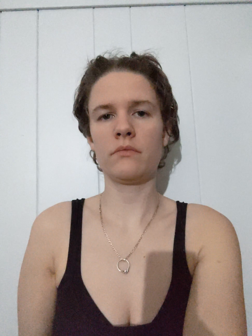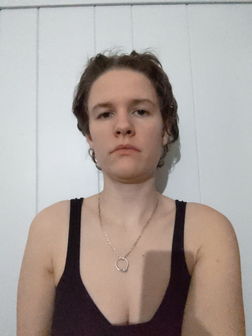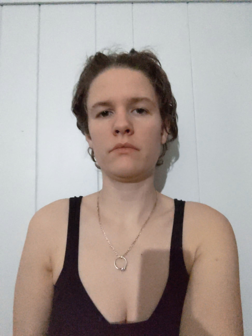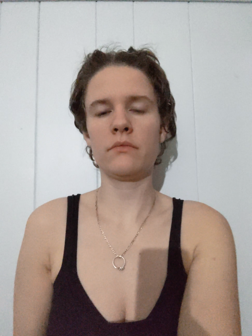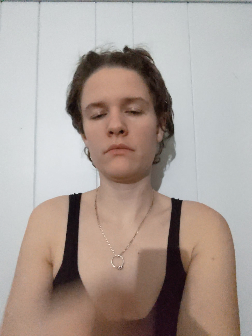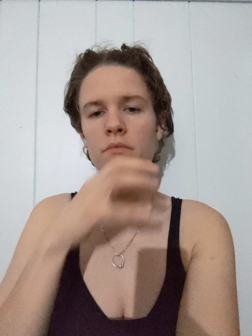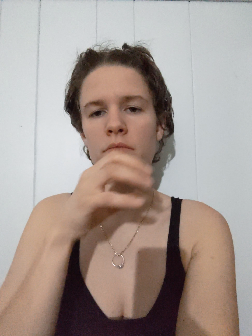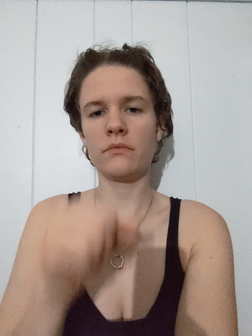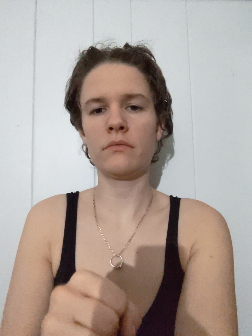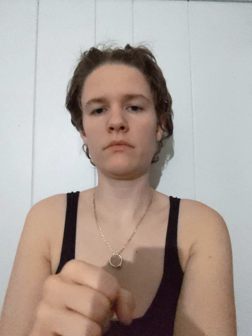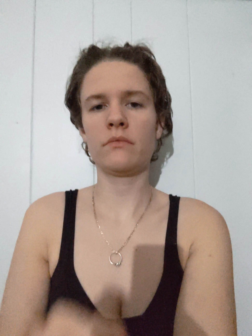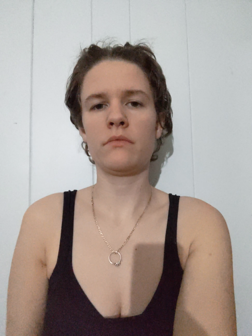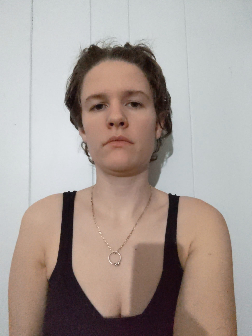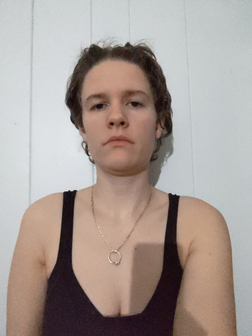old